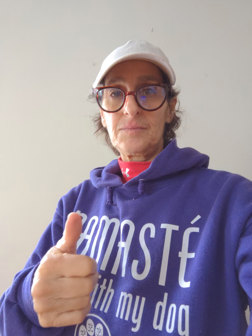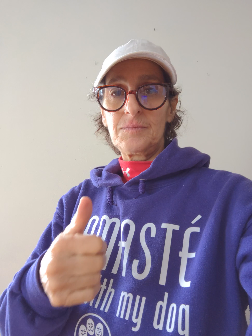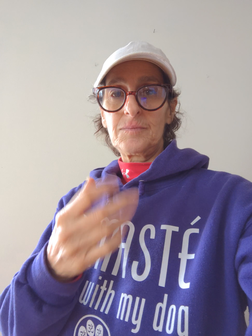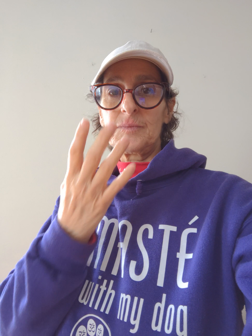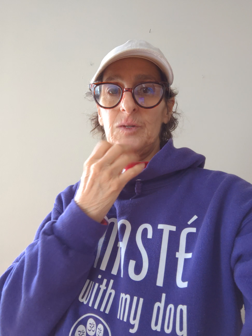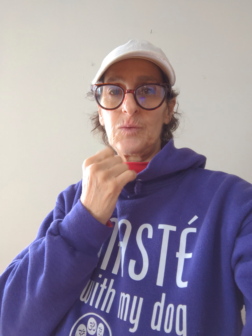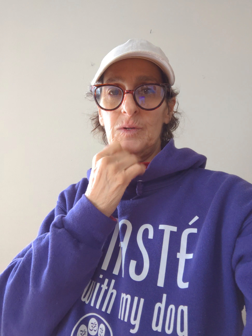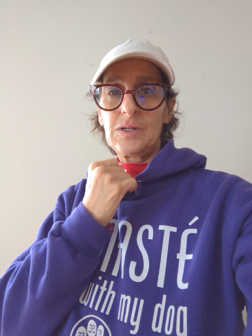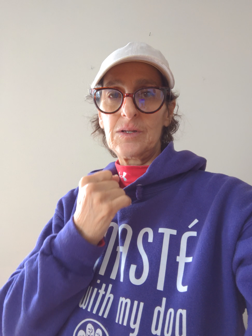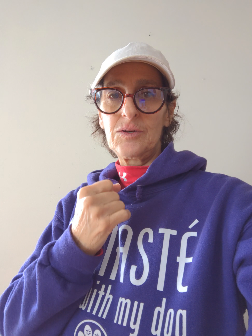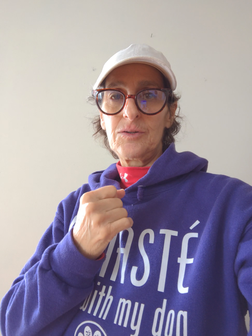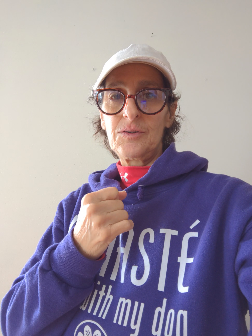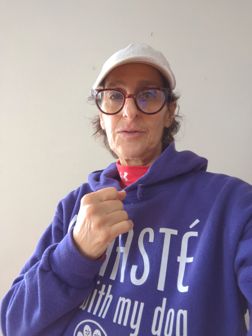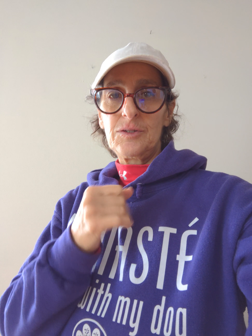underwear